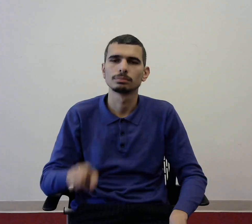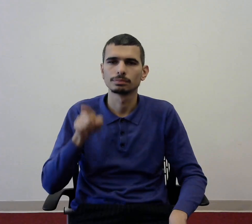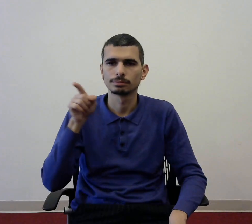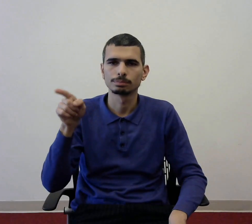onun